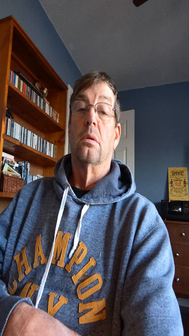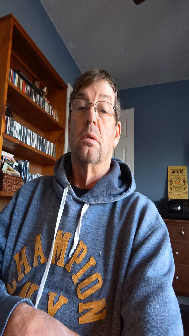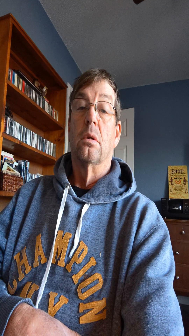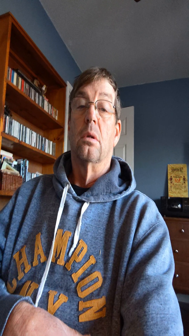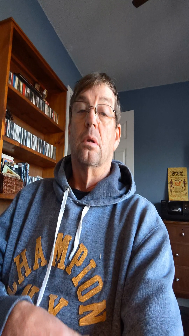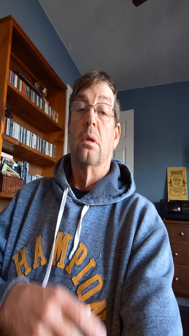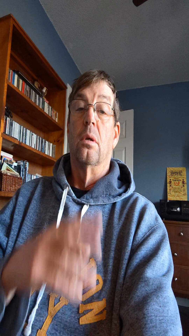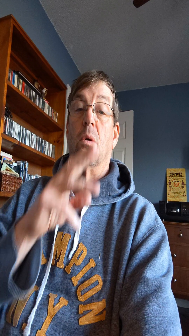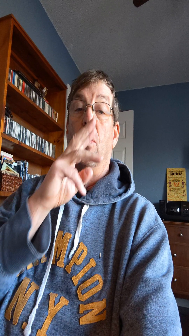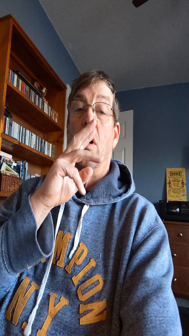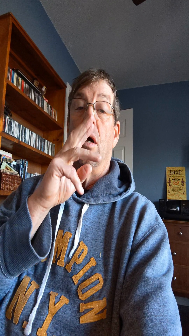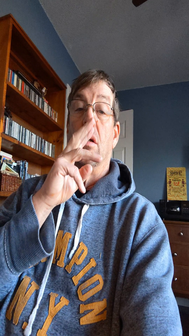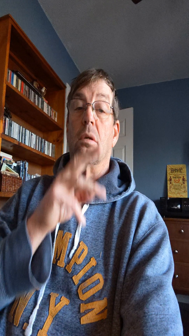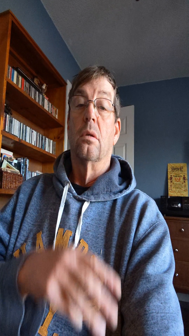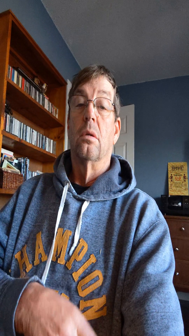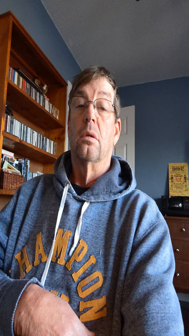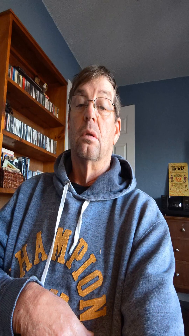water